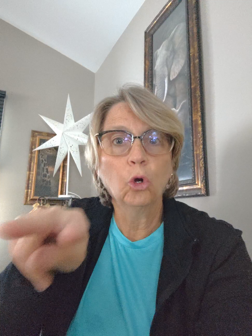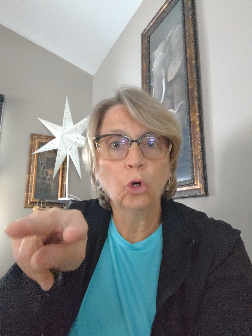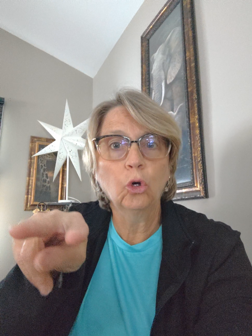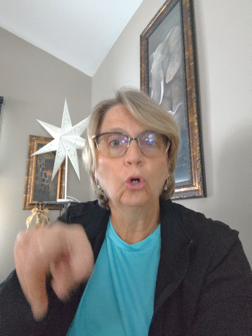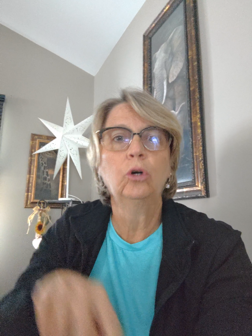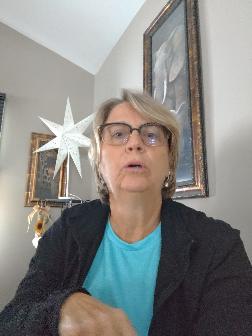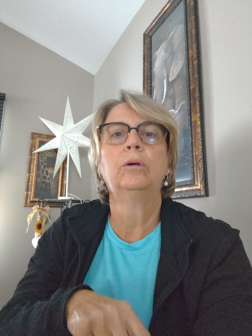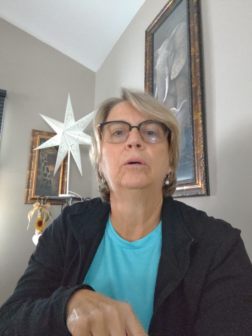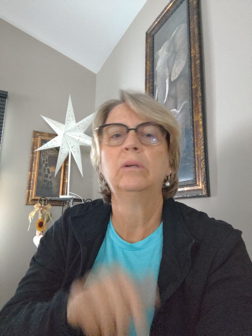look